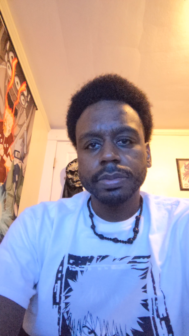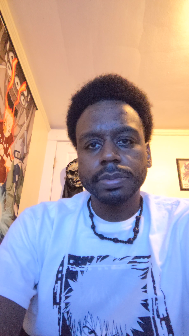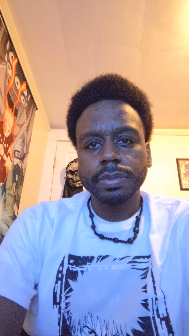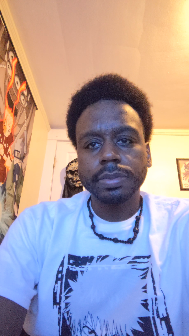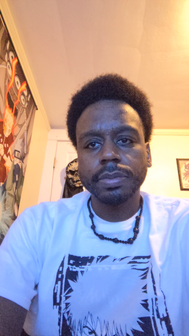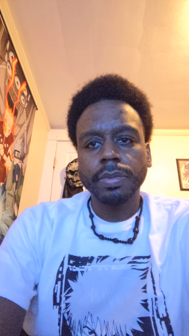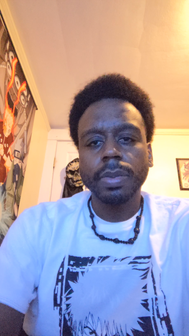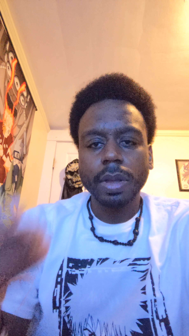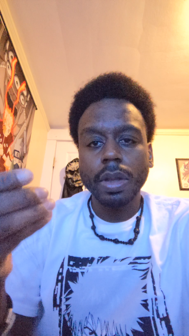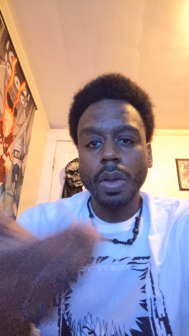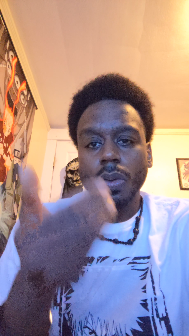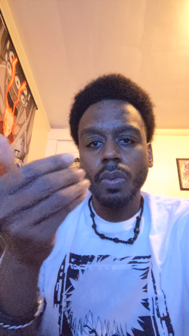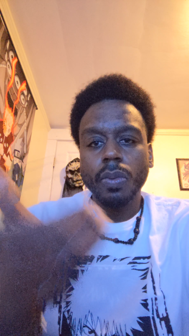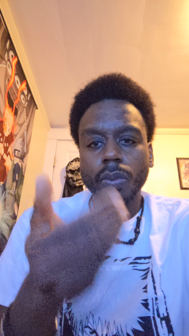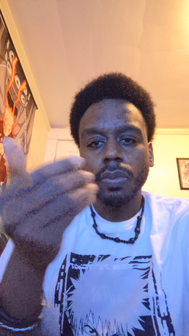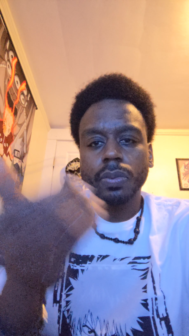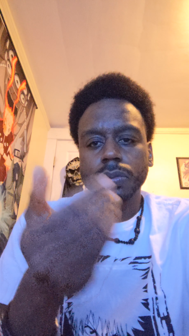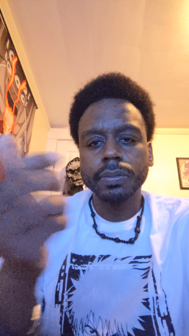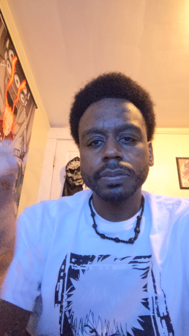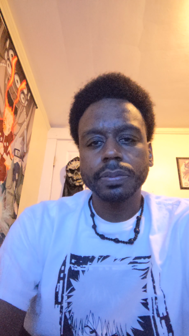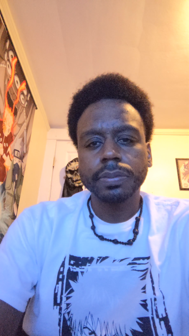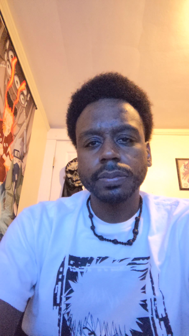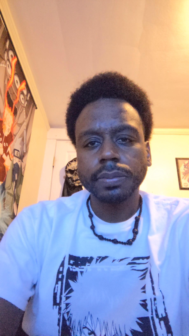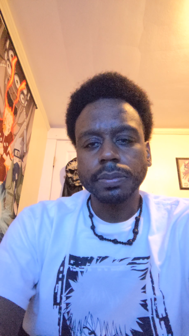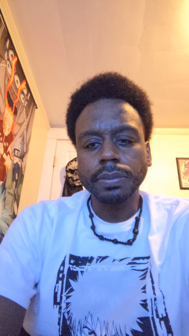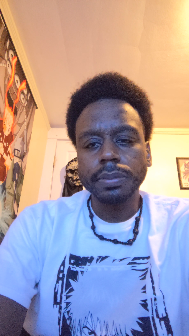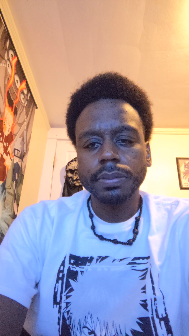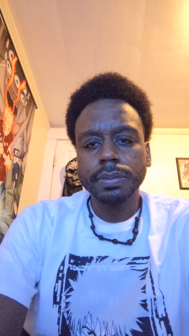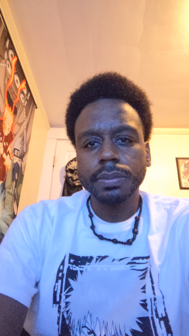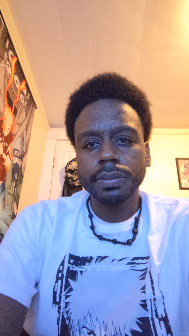new